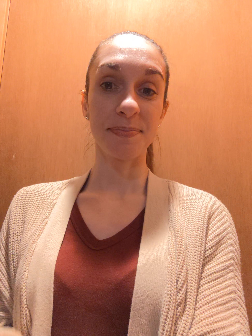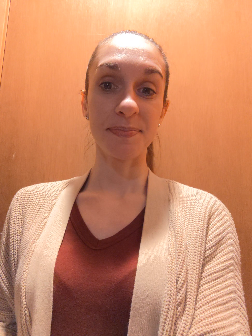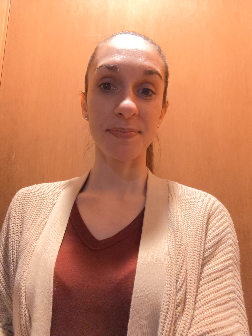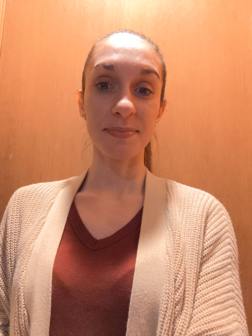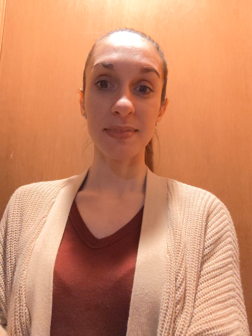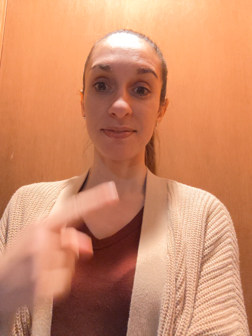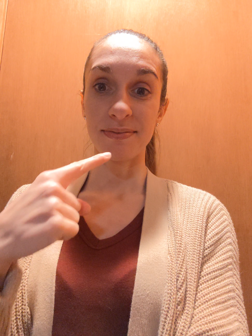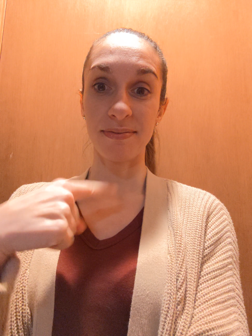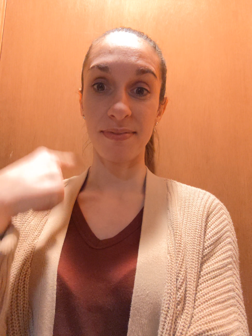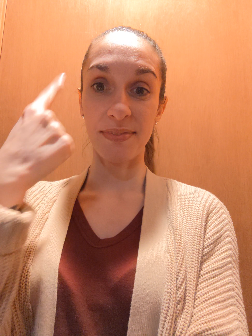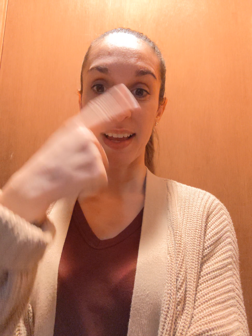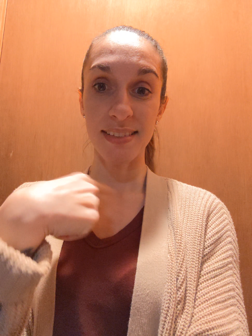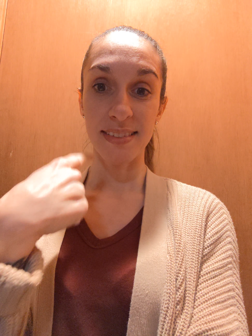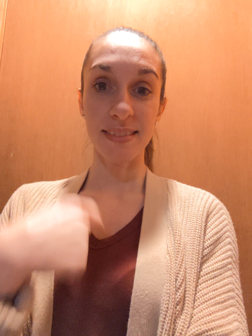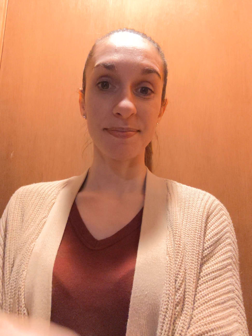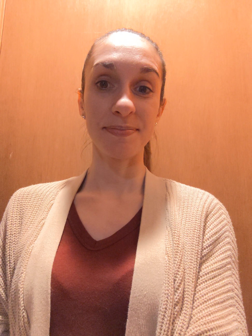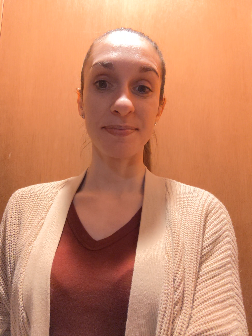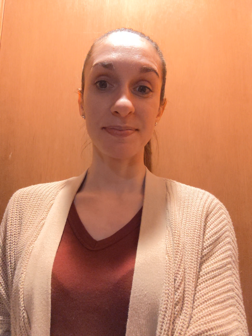face